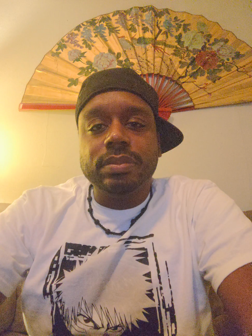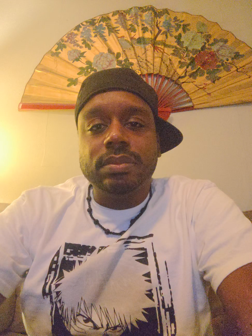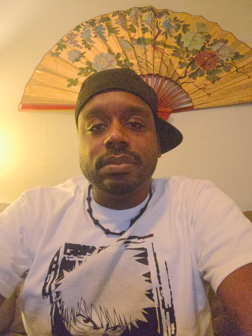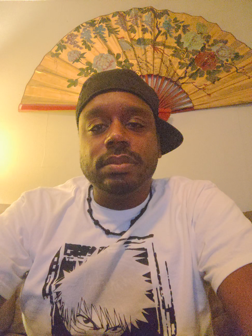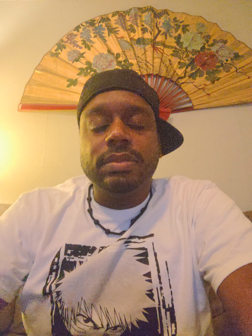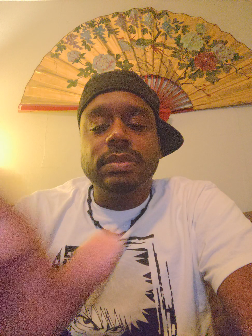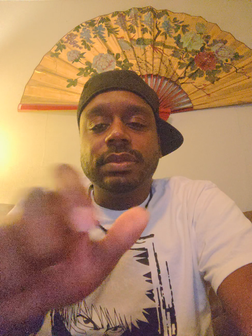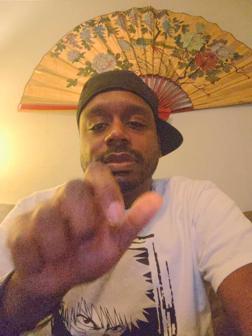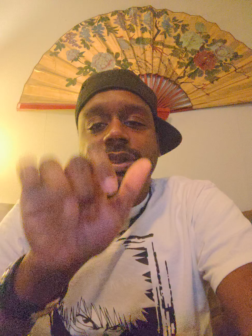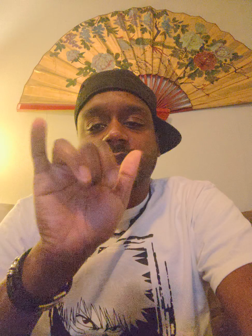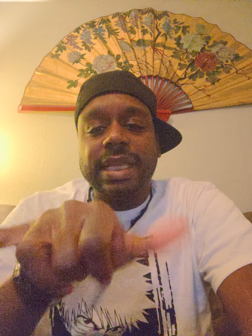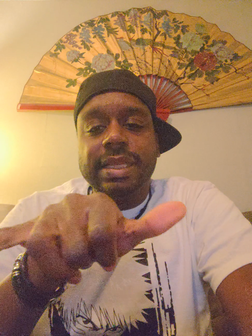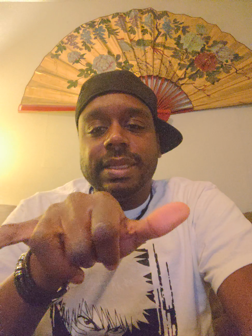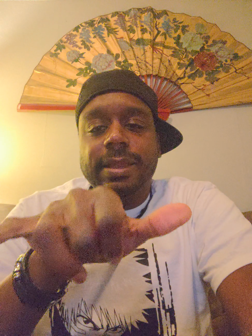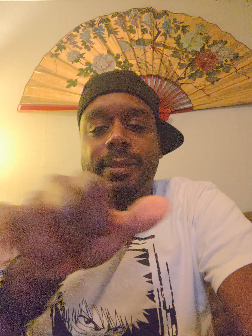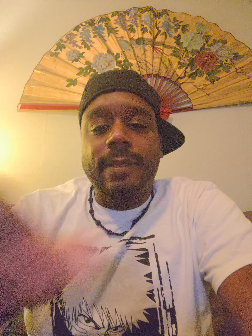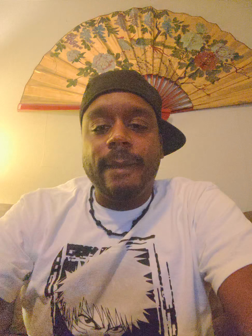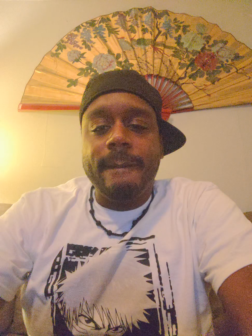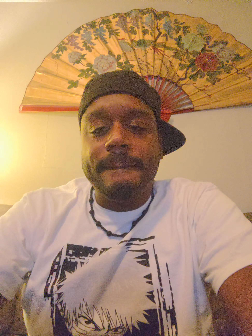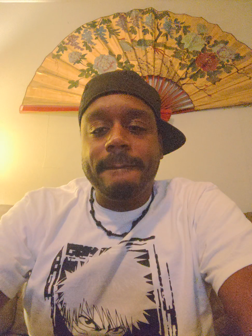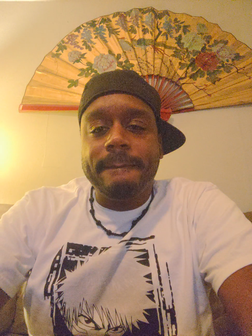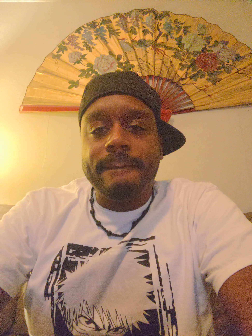stay